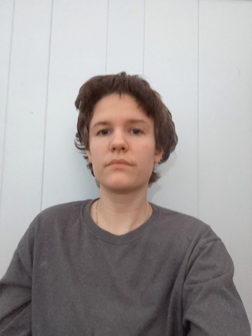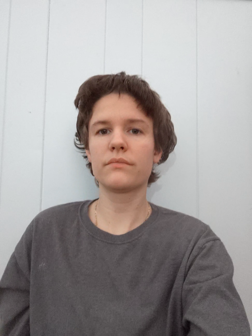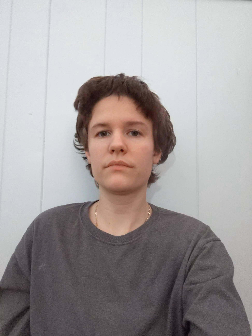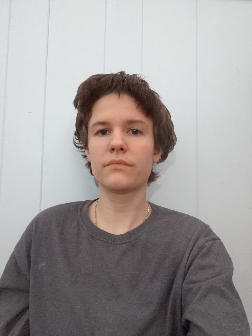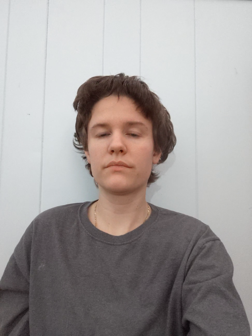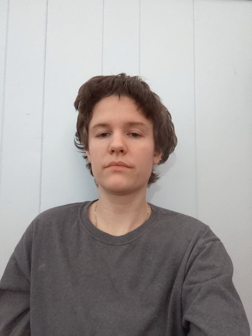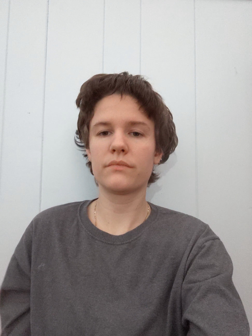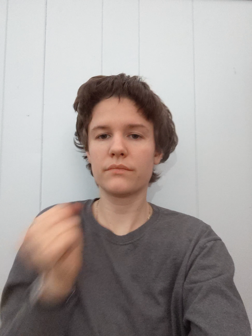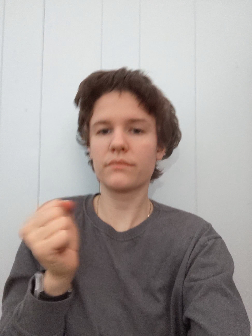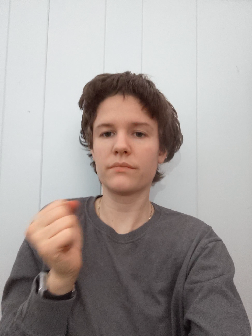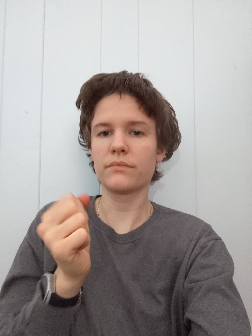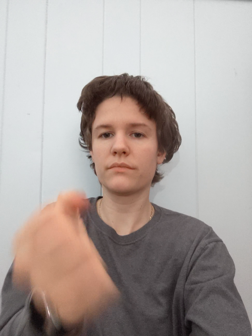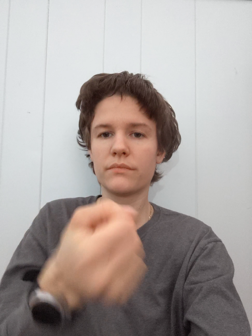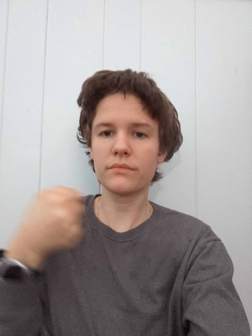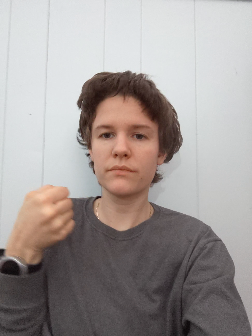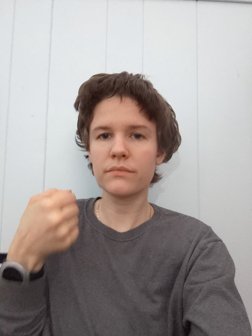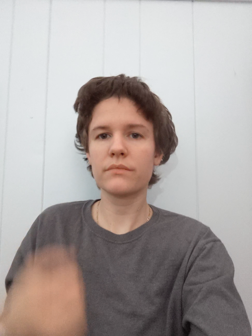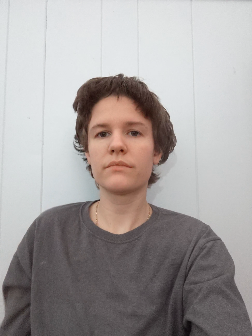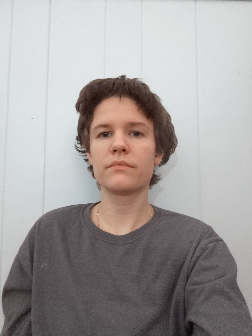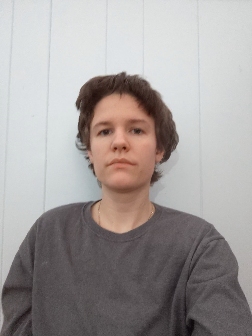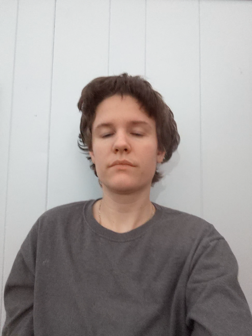refrigerator